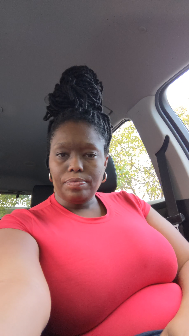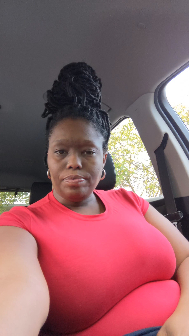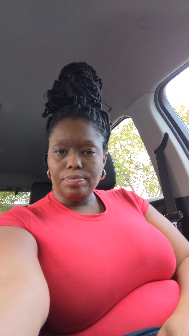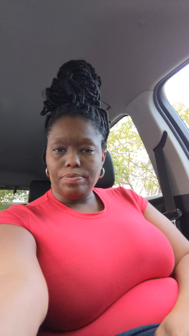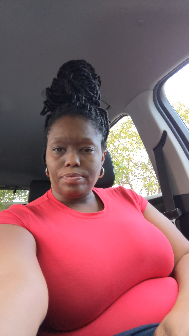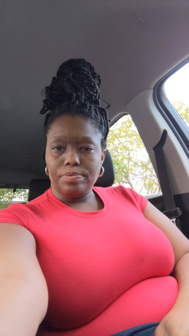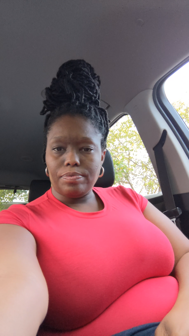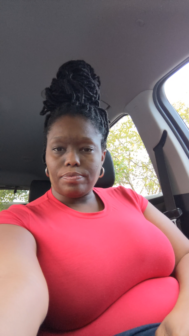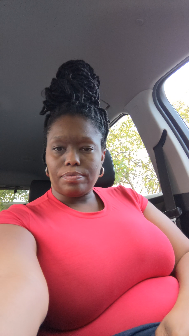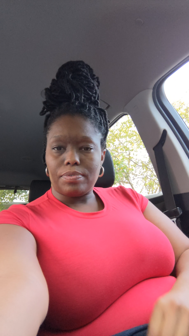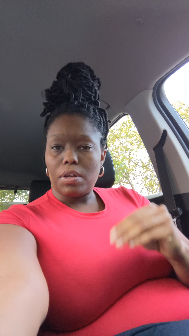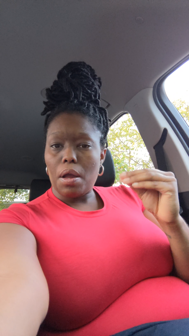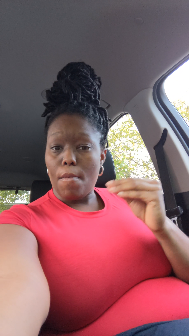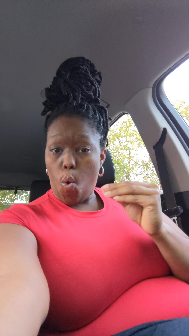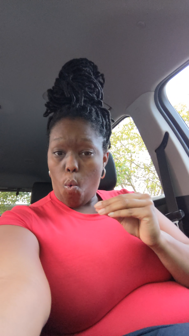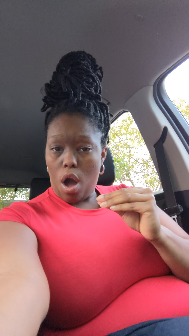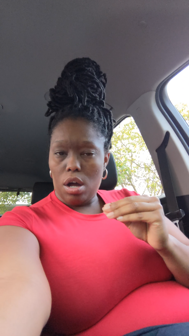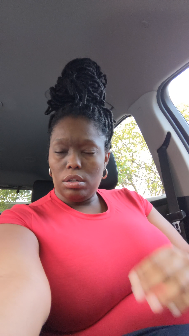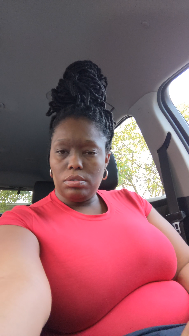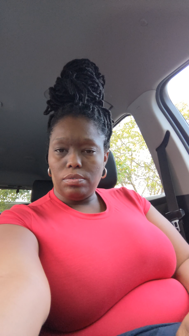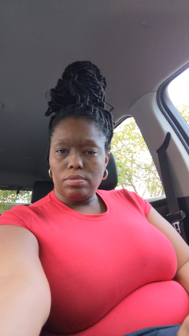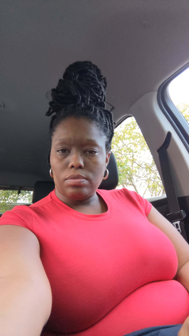more